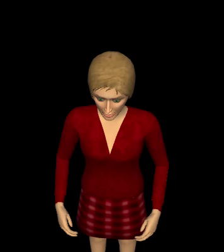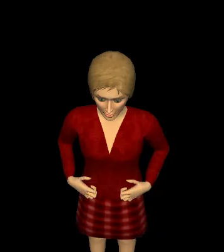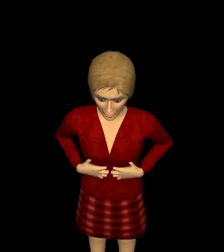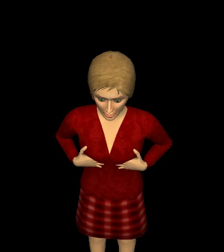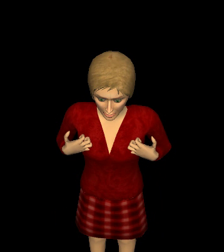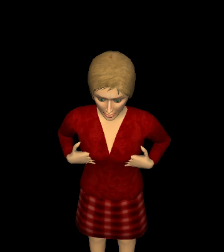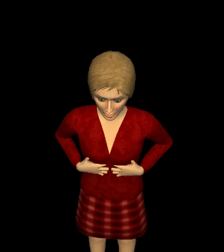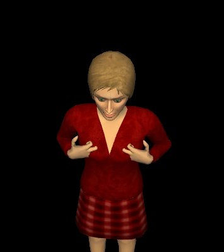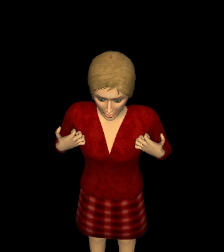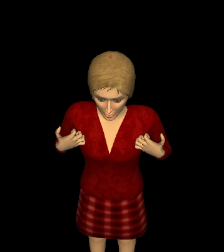غضب